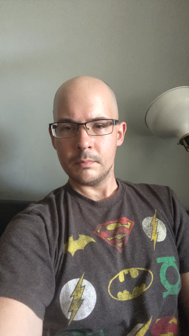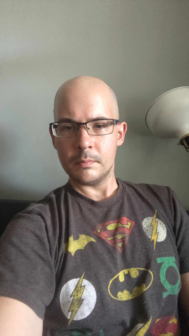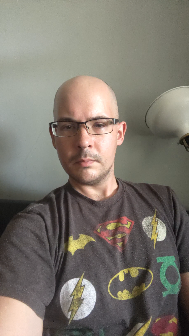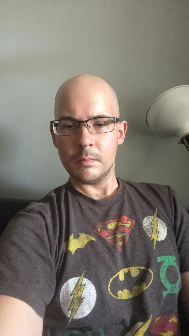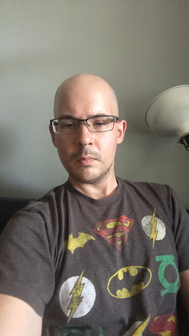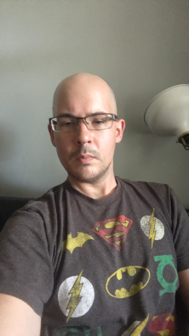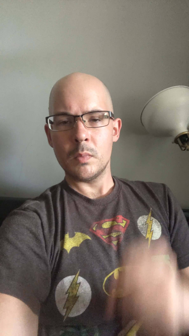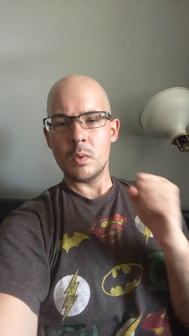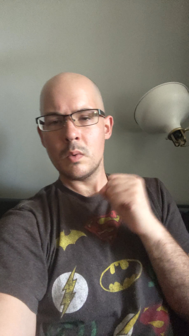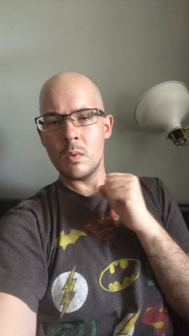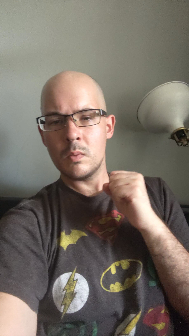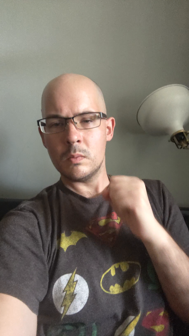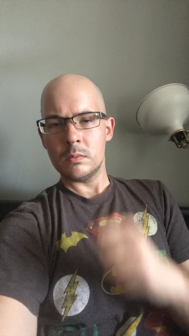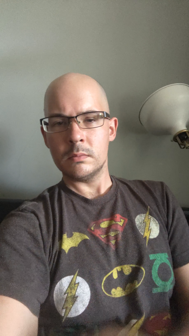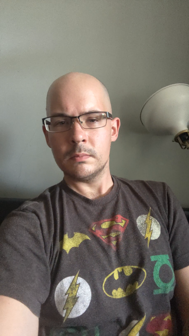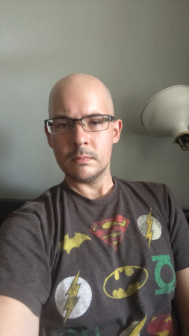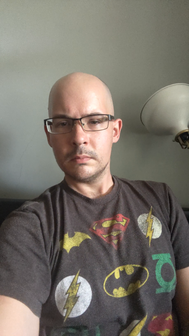cold